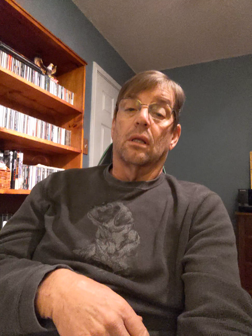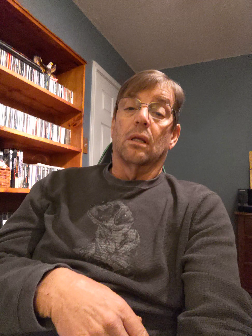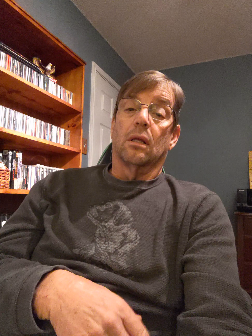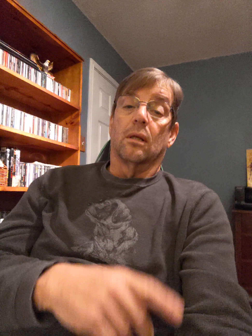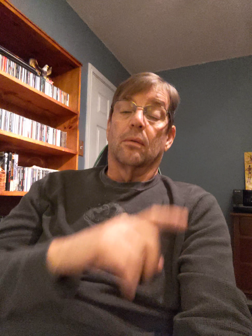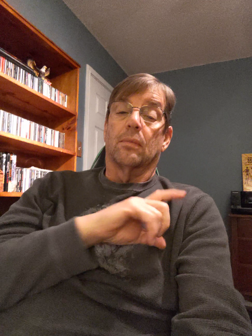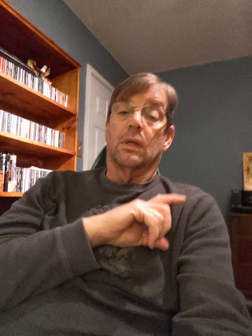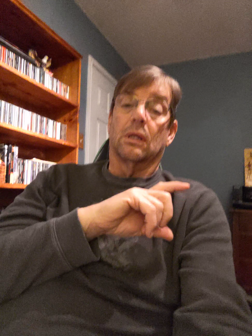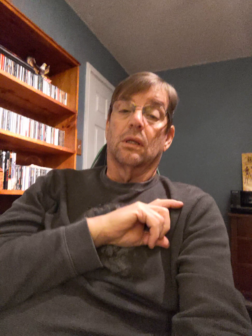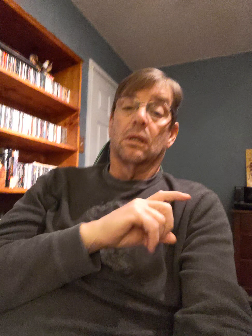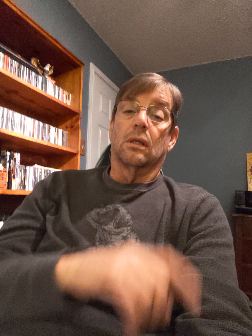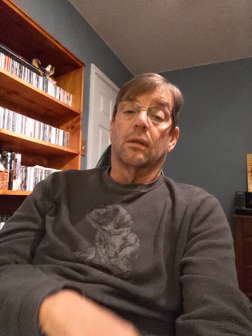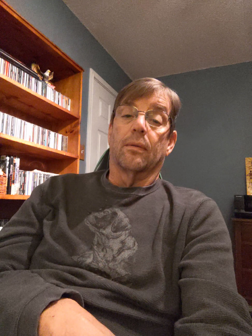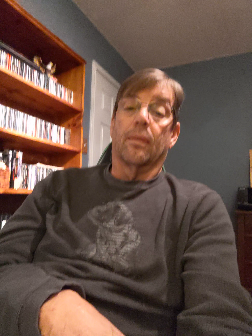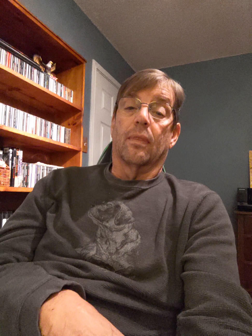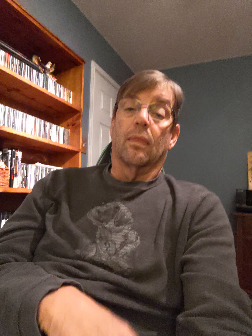police